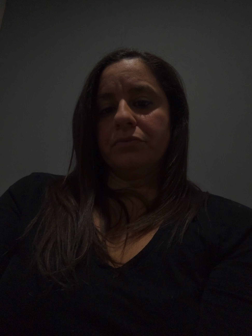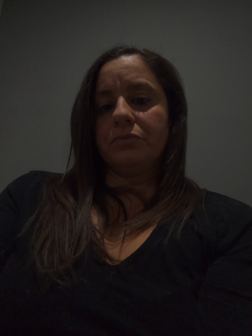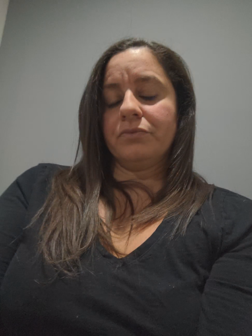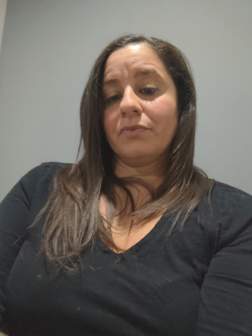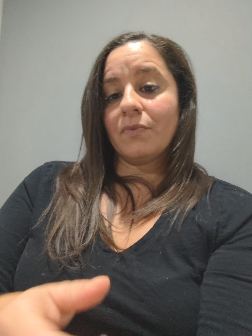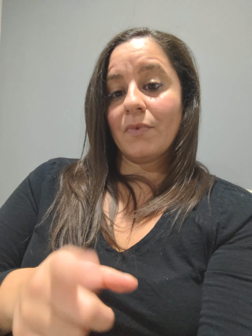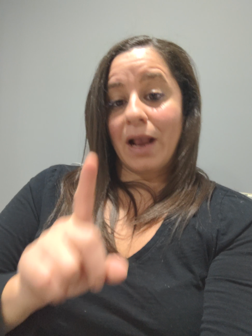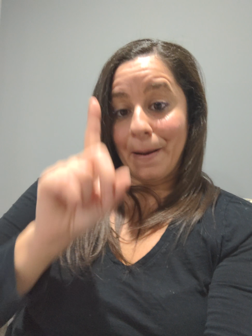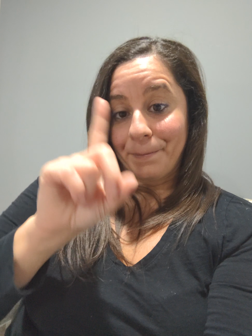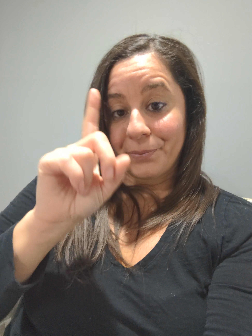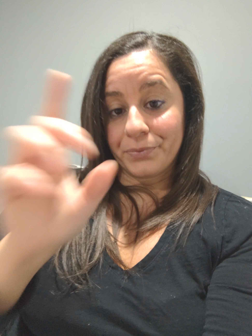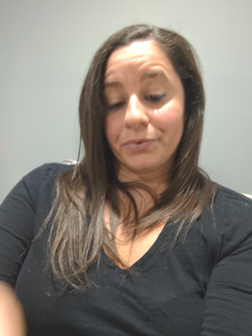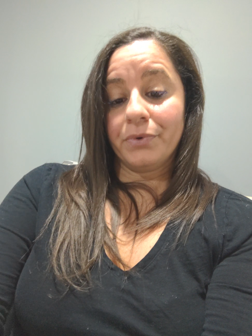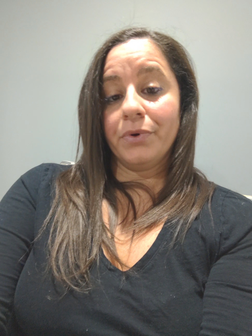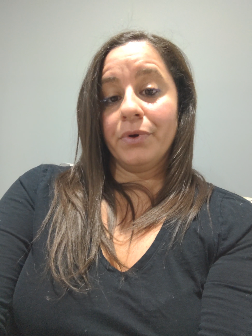up